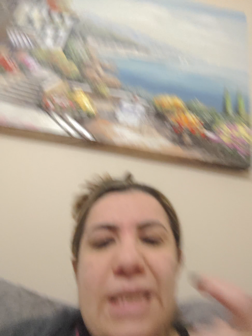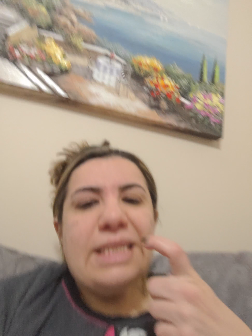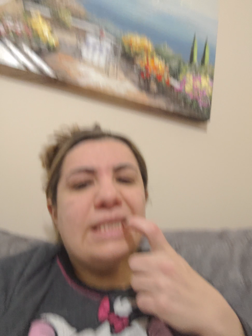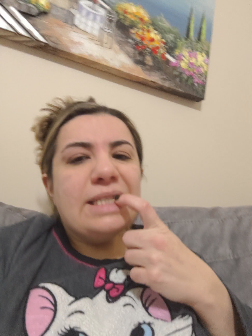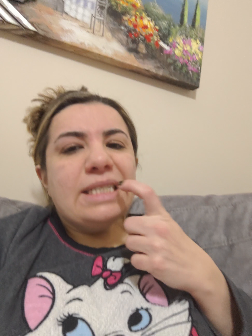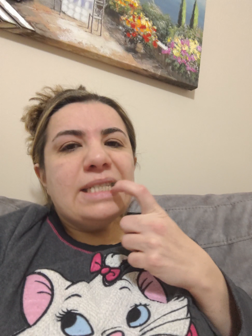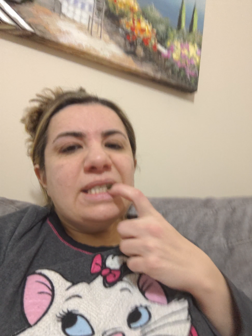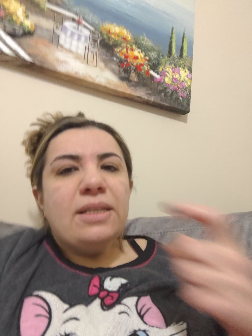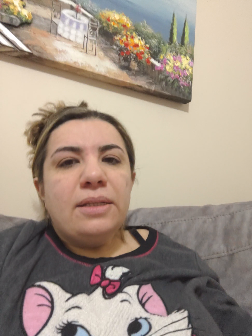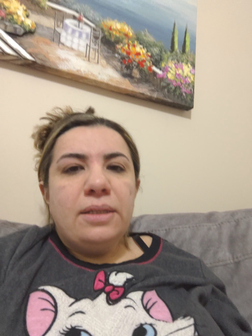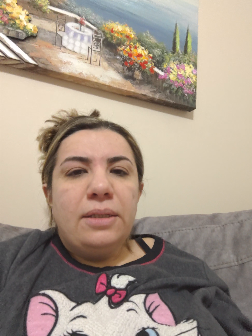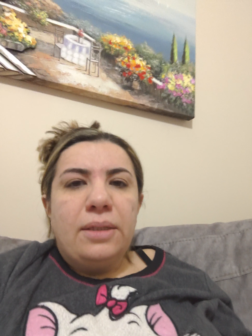window